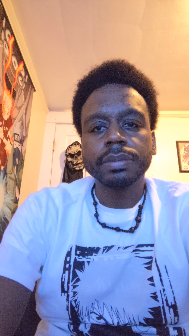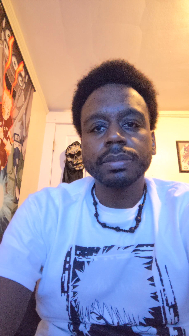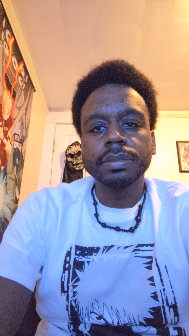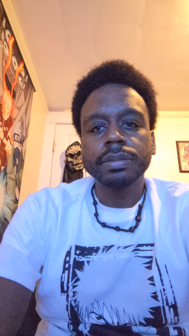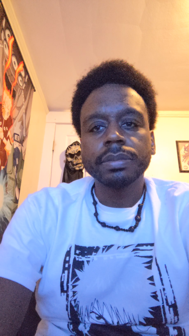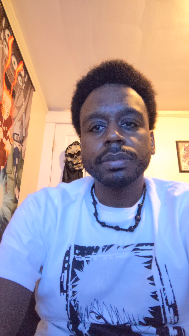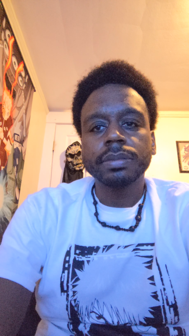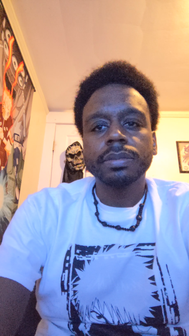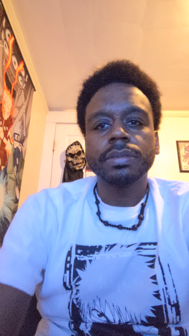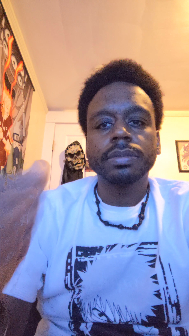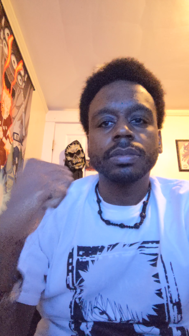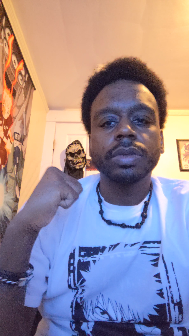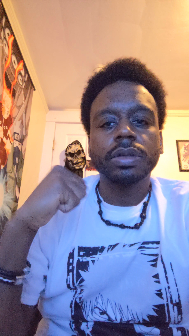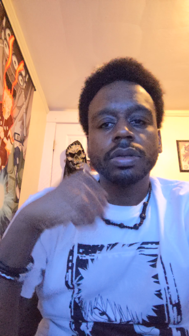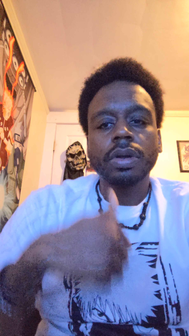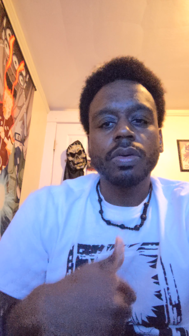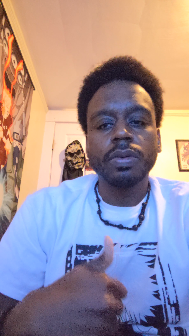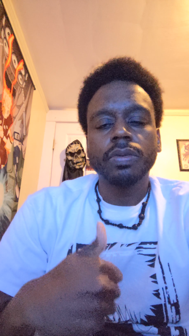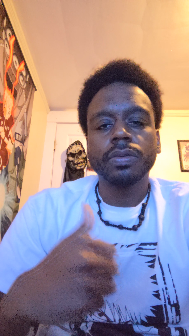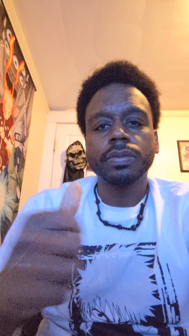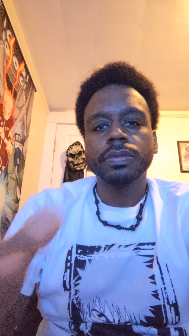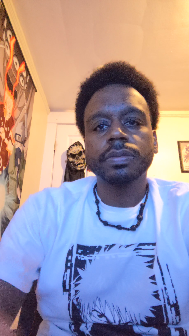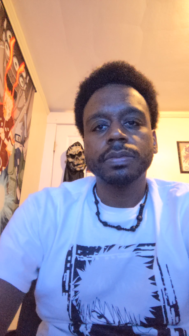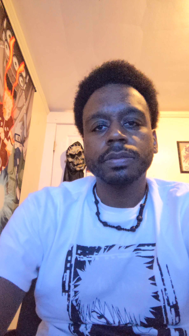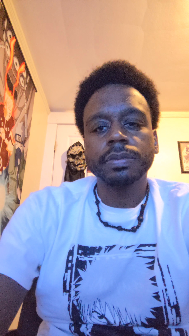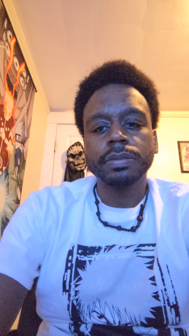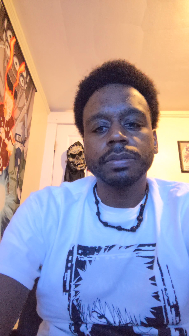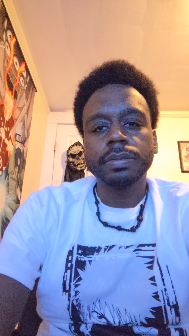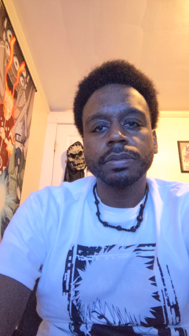coats